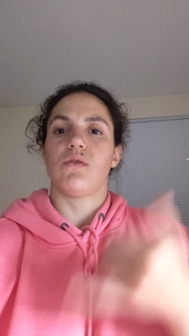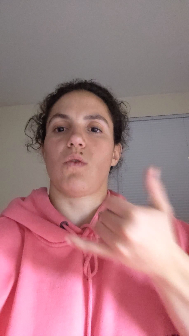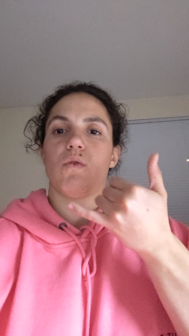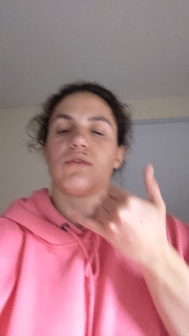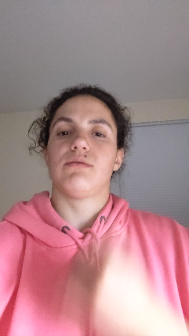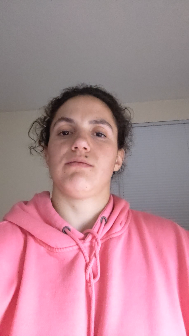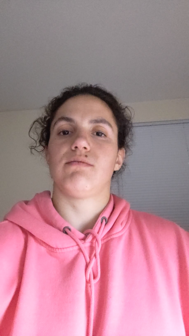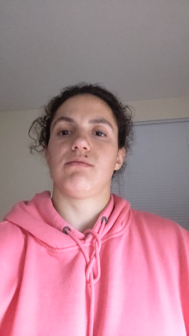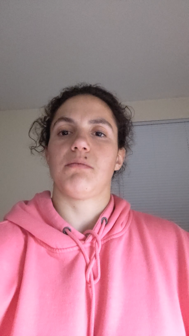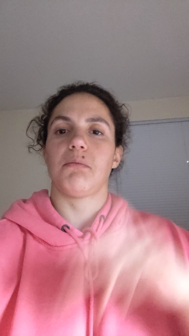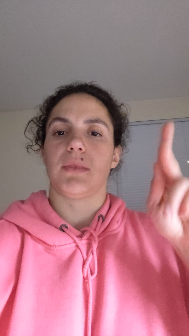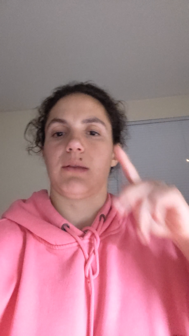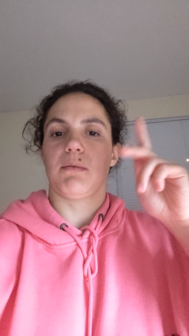people